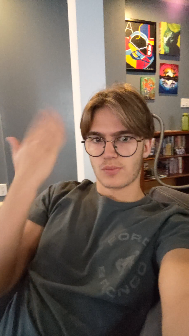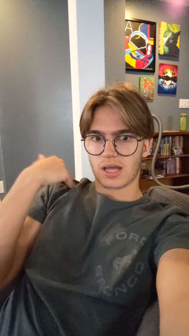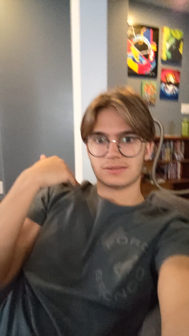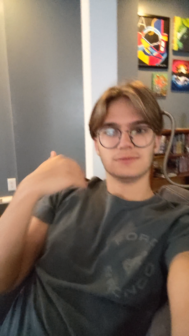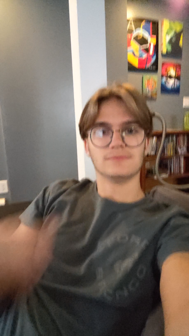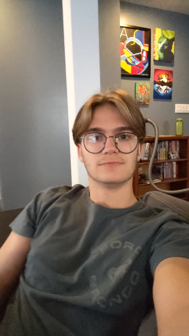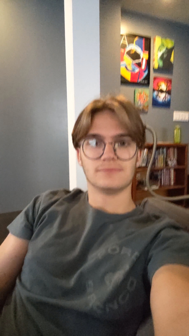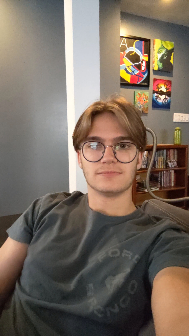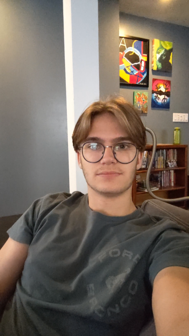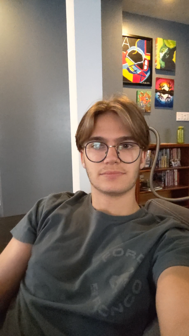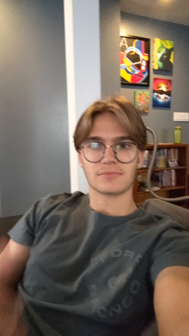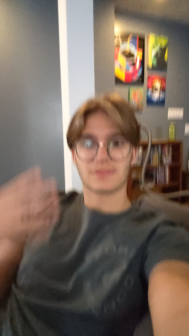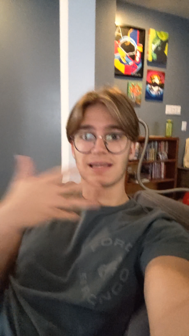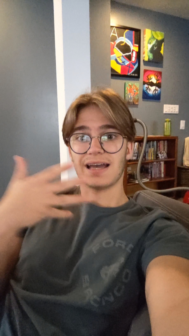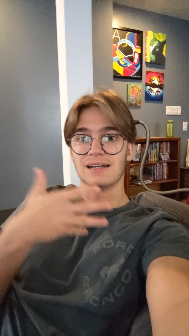scared